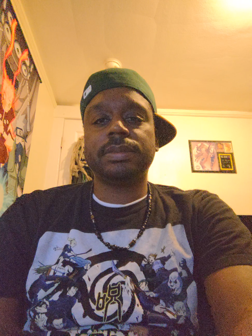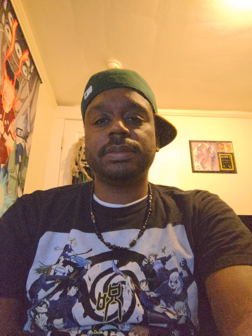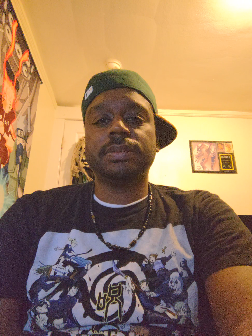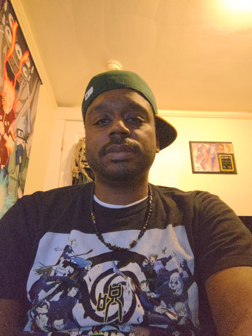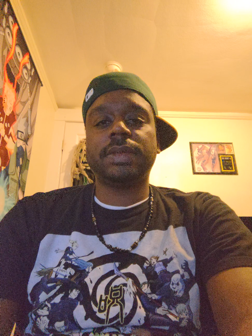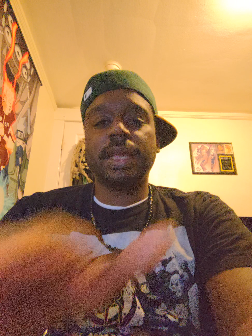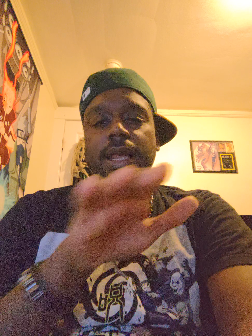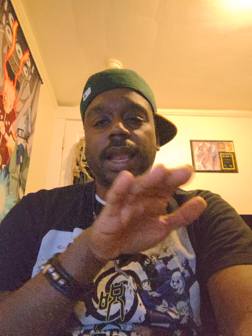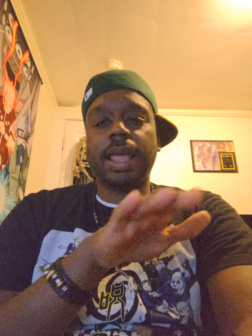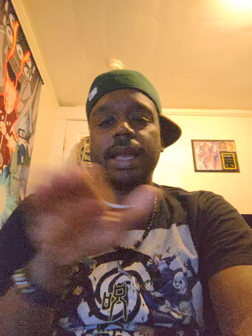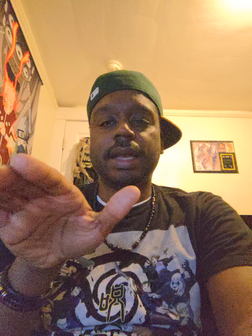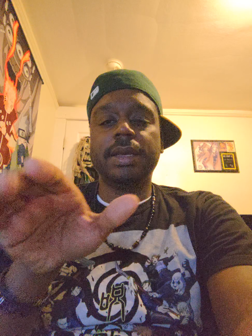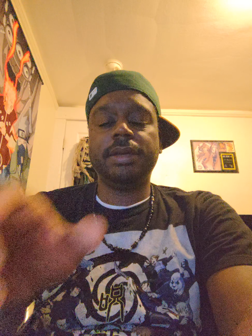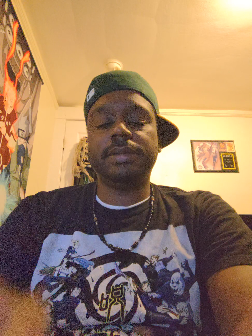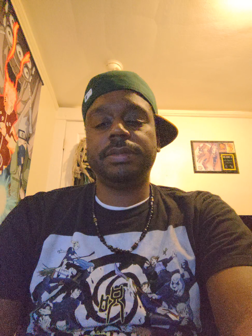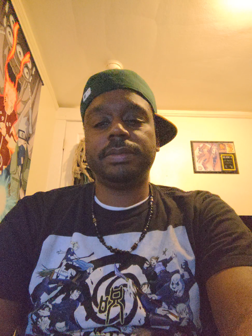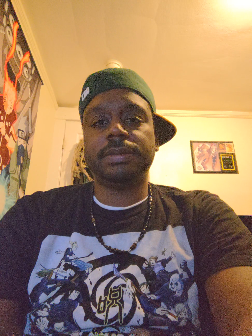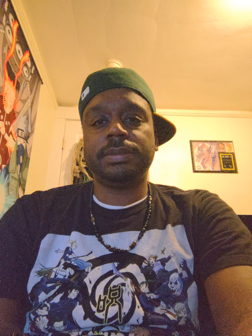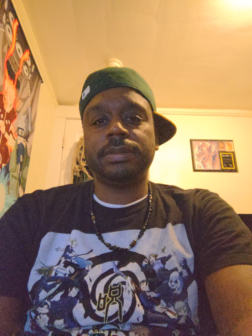clean